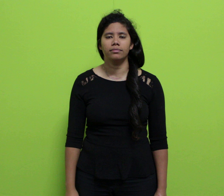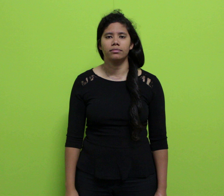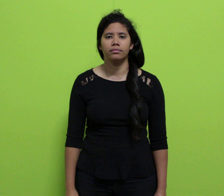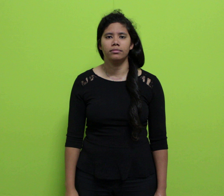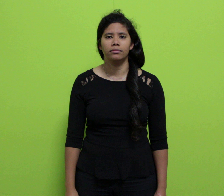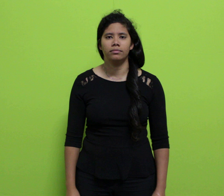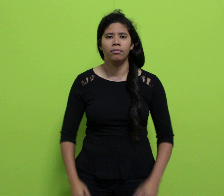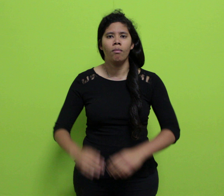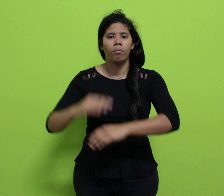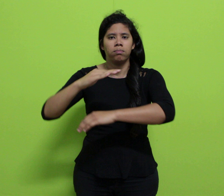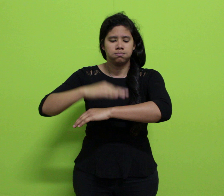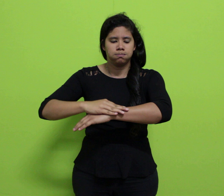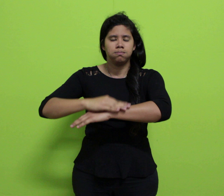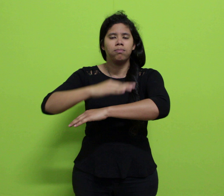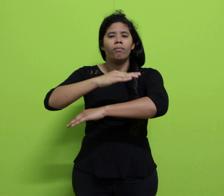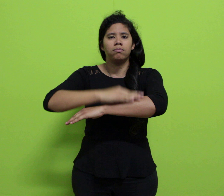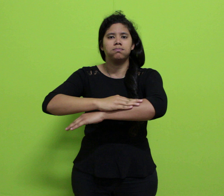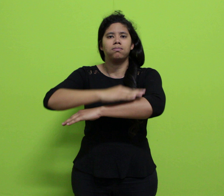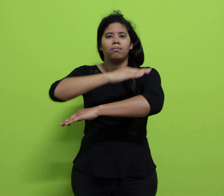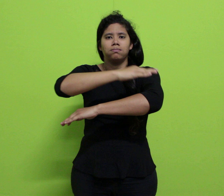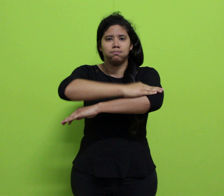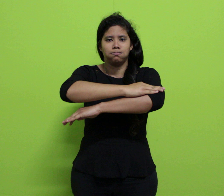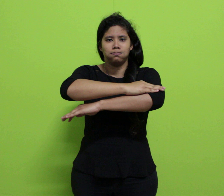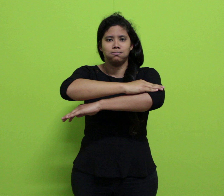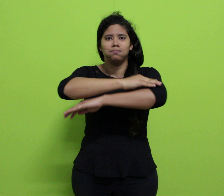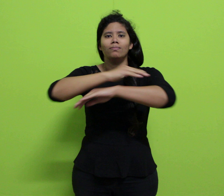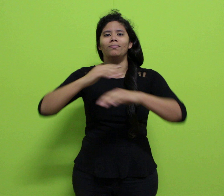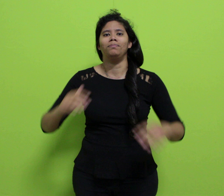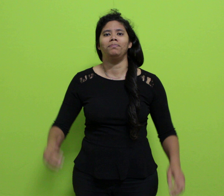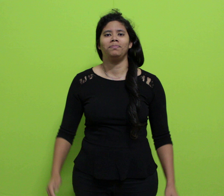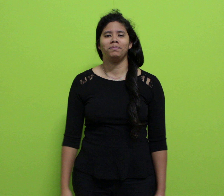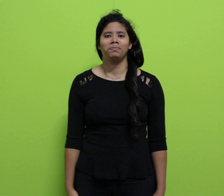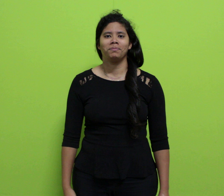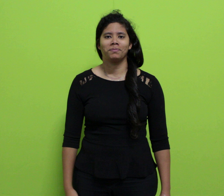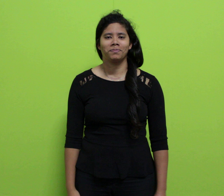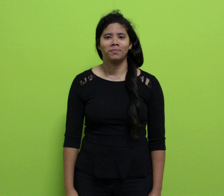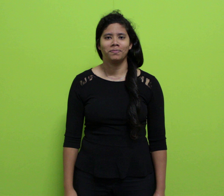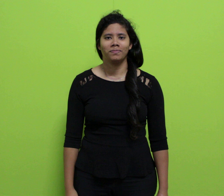sapo